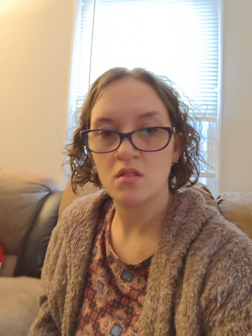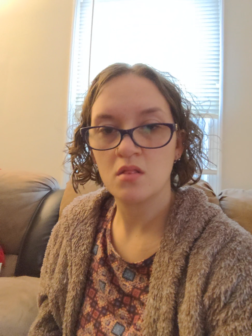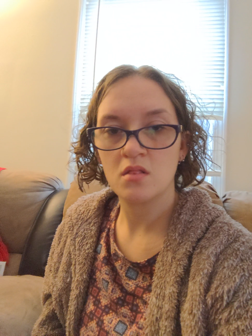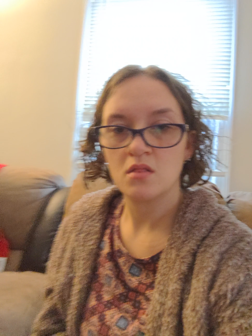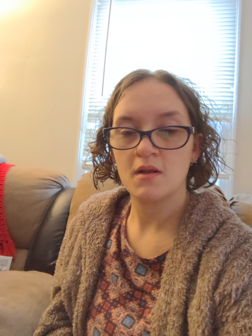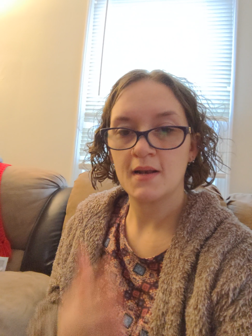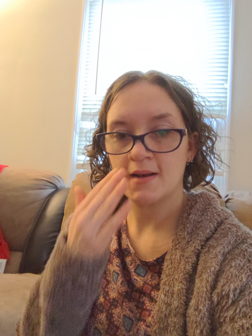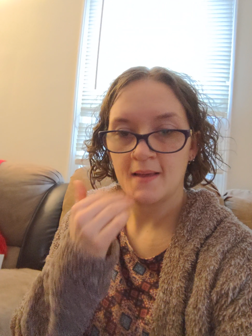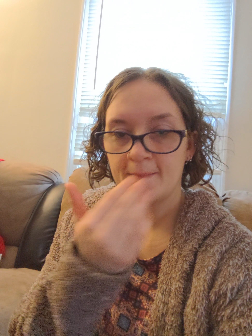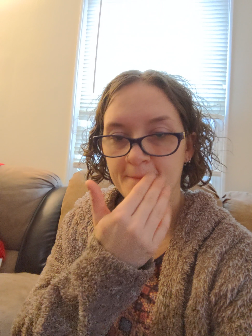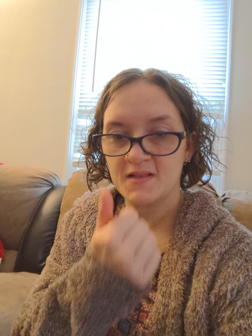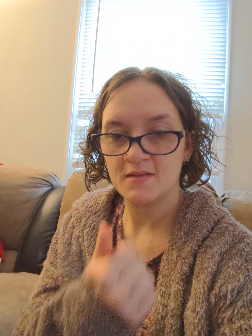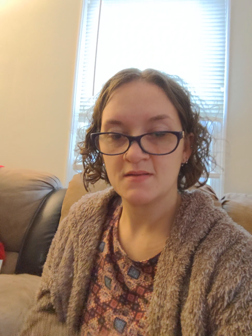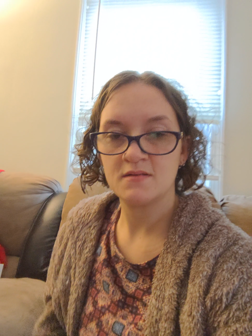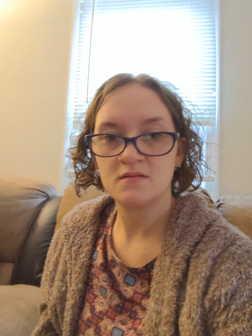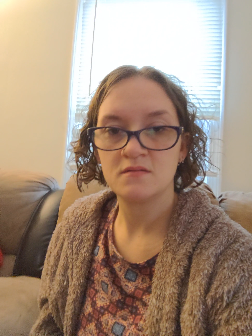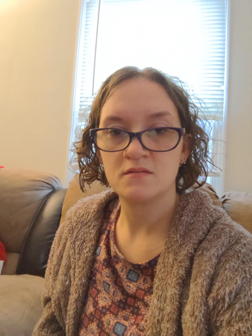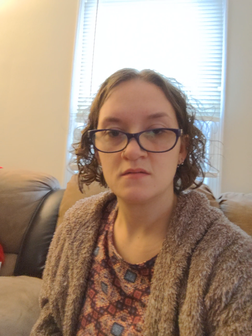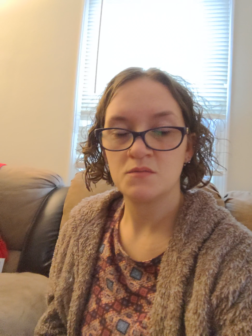napkin